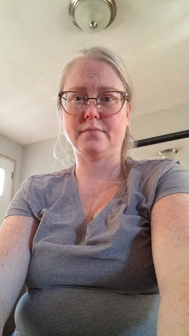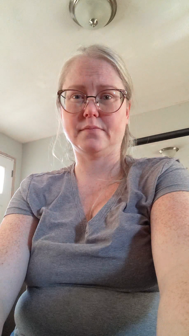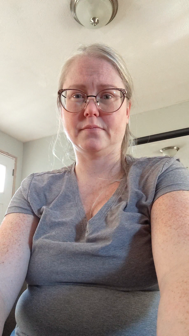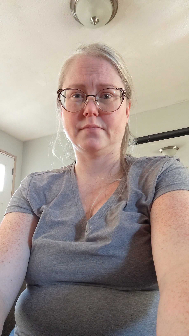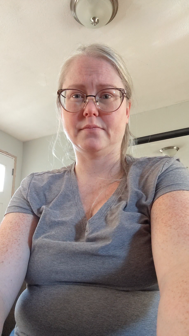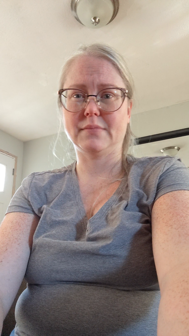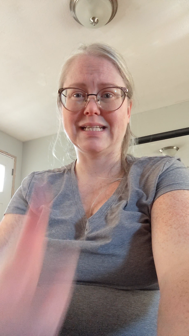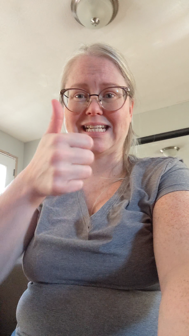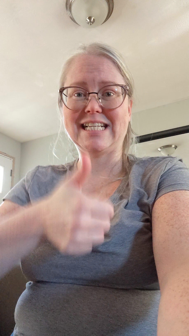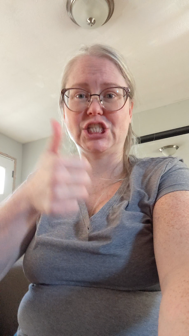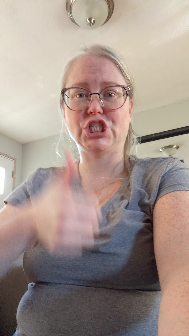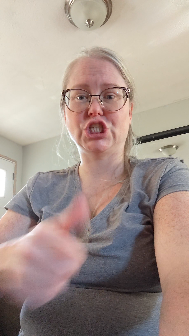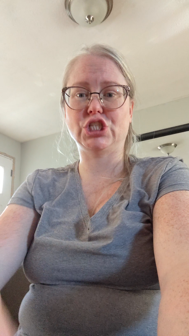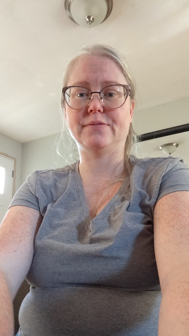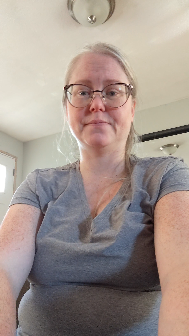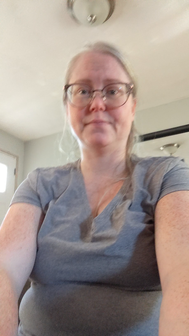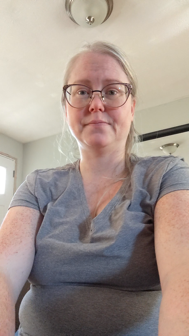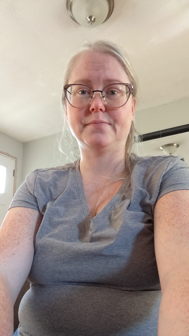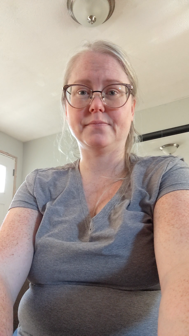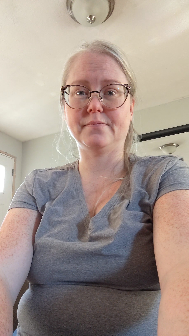each